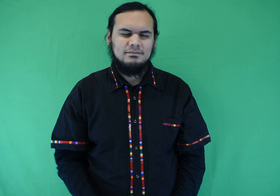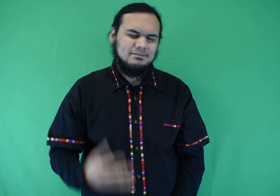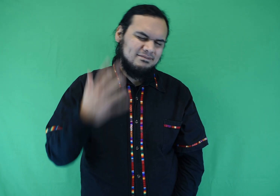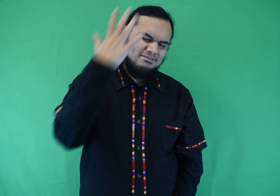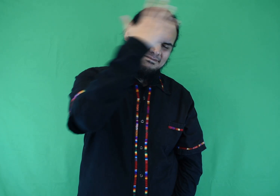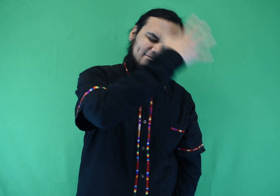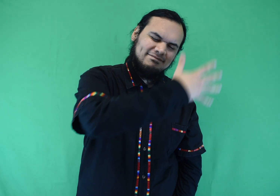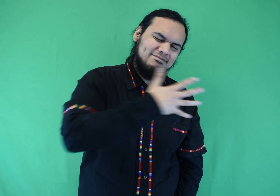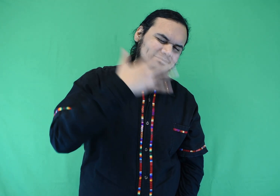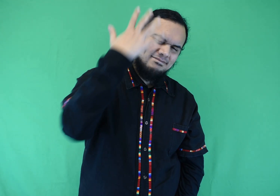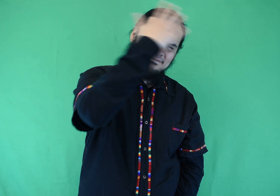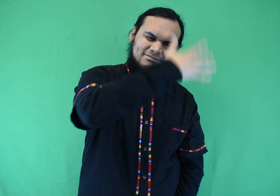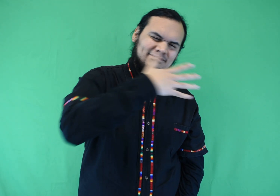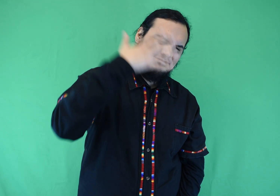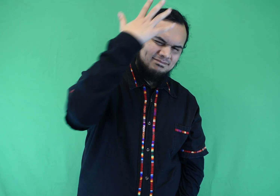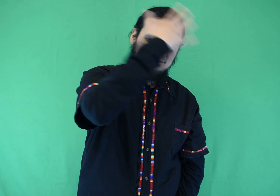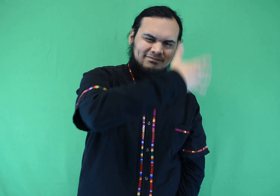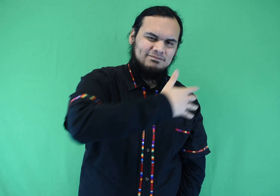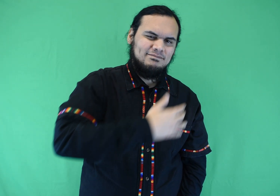mareado